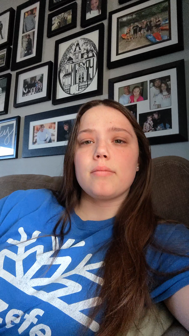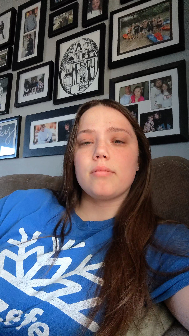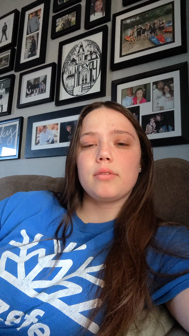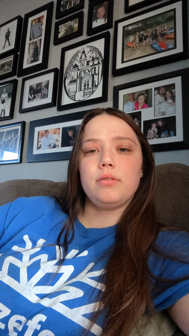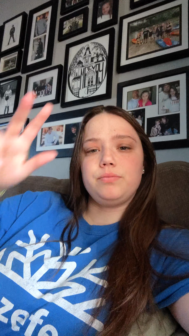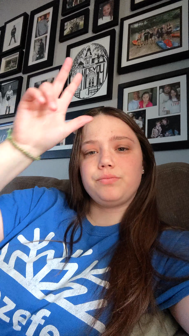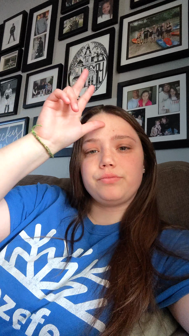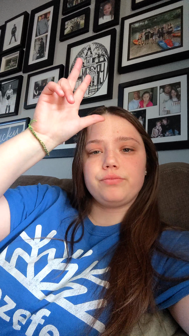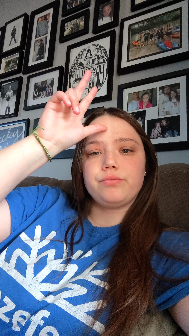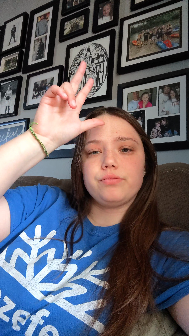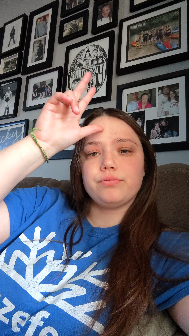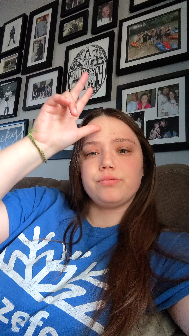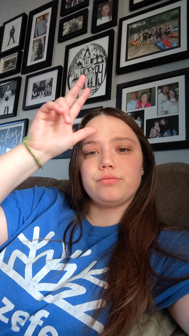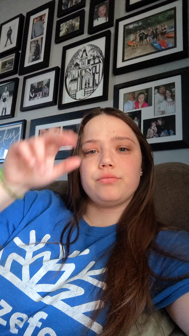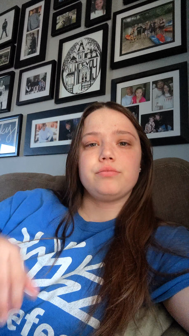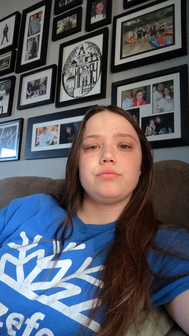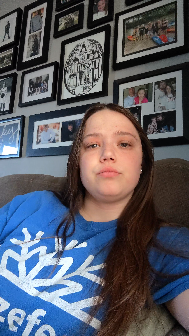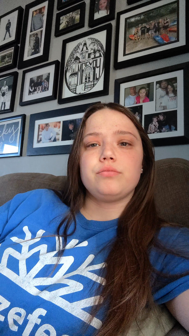rooster